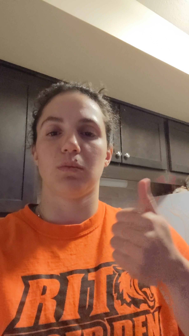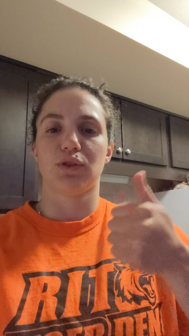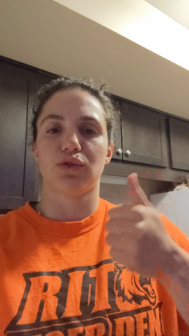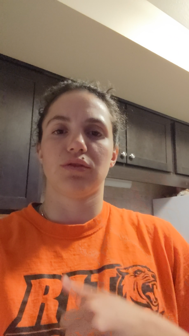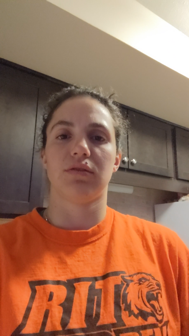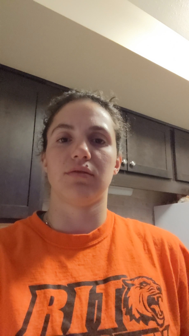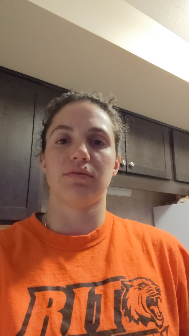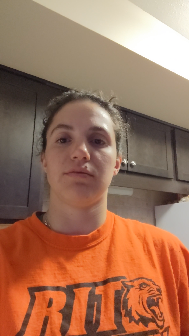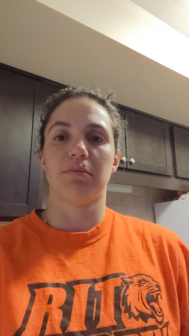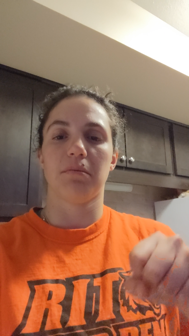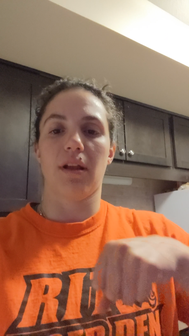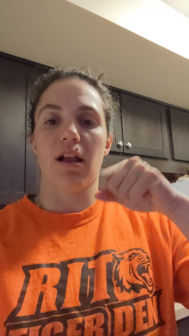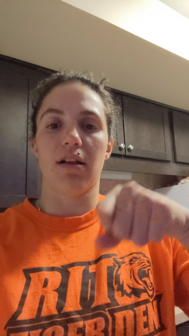bicycle